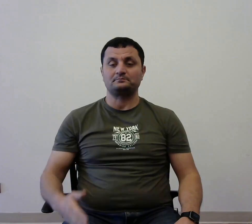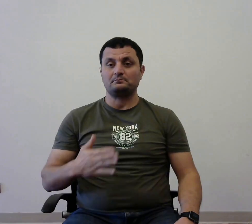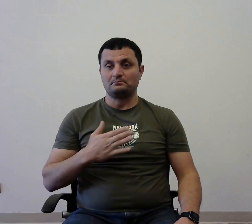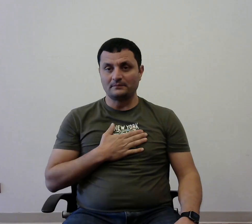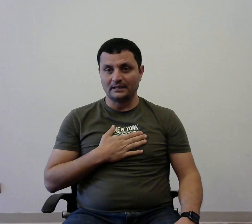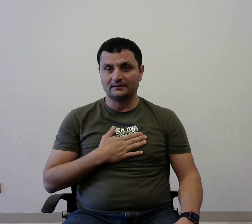mən